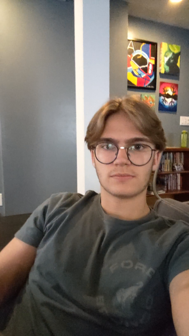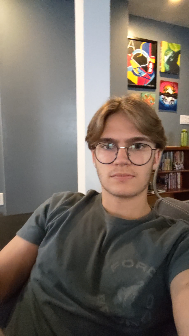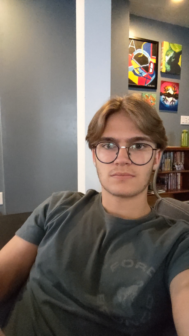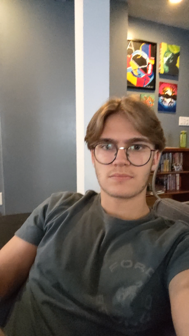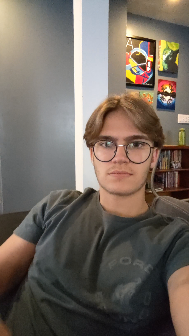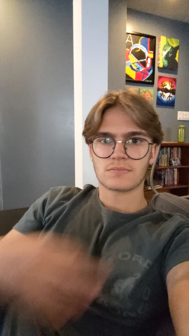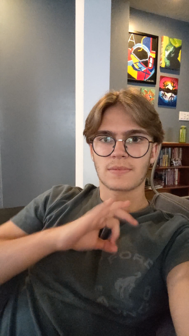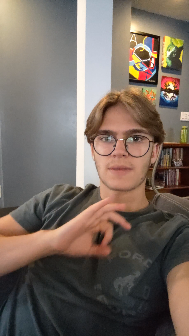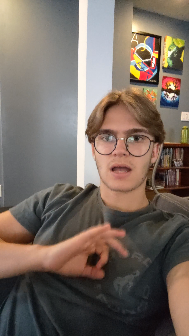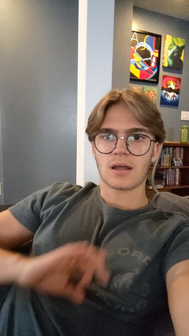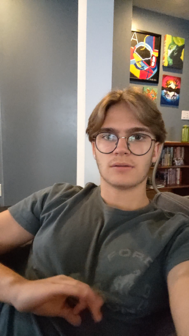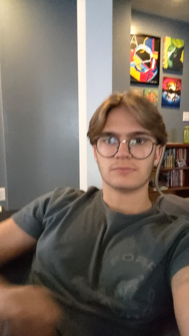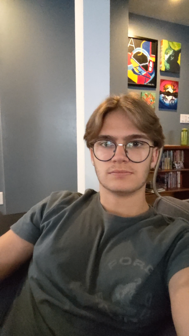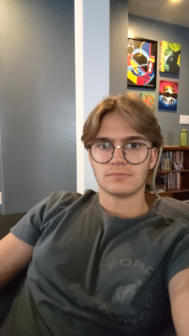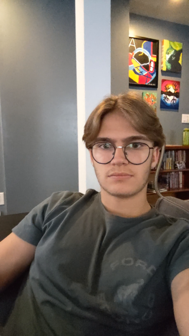button